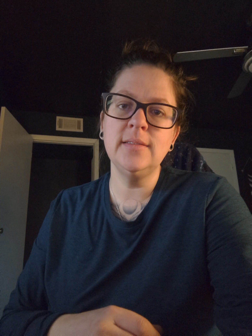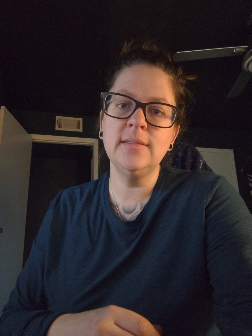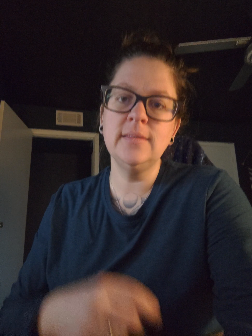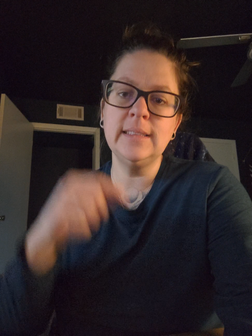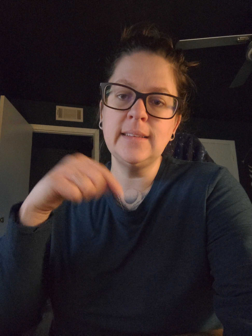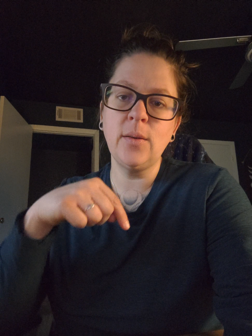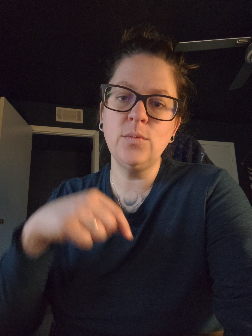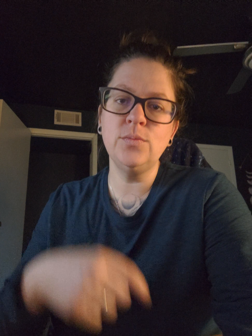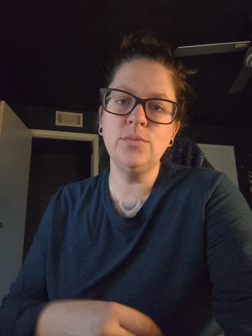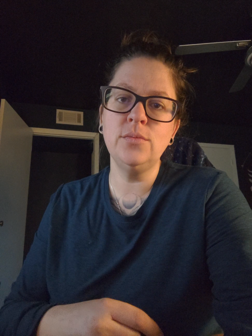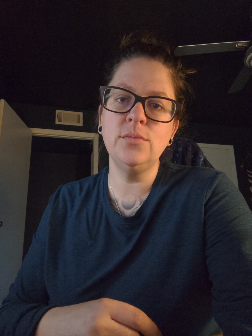down